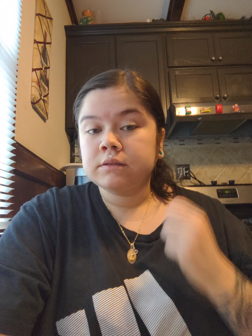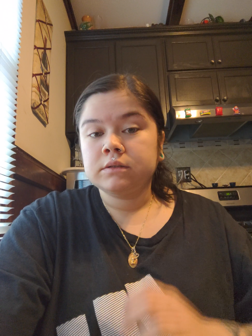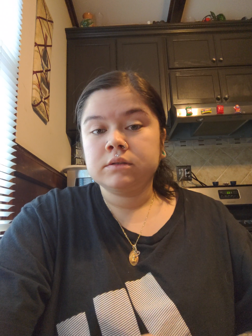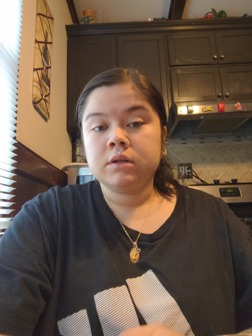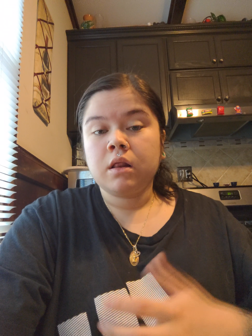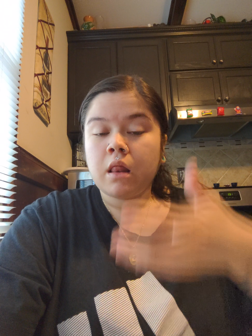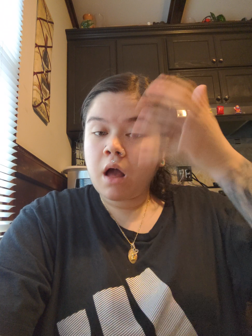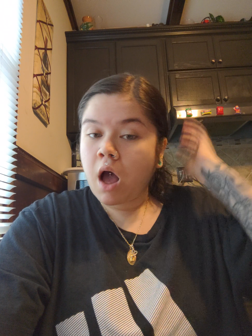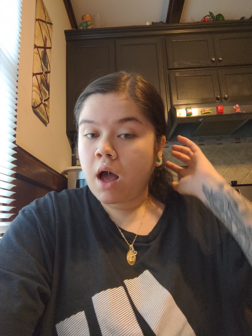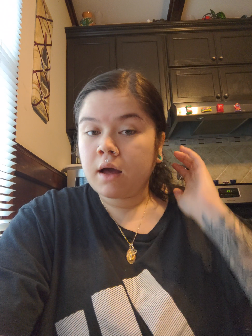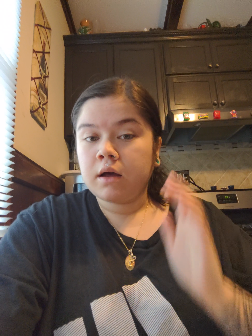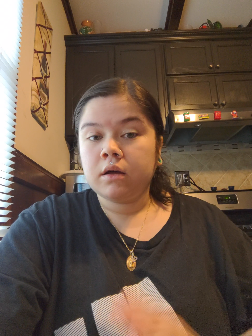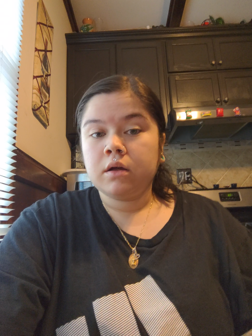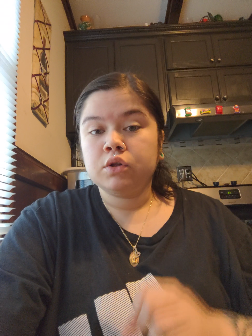lion